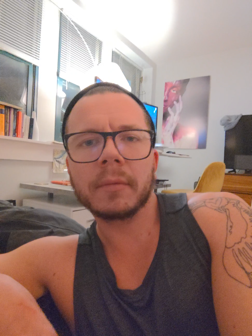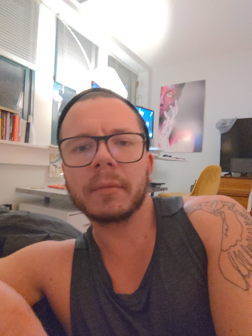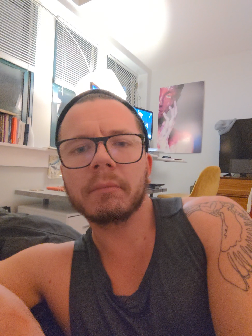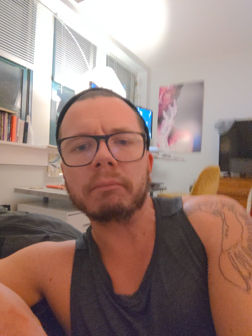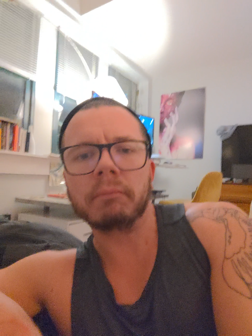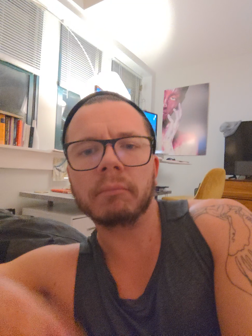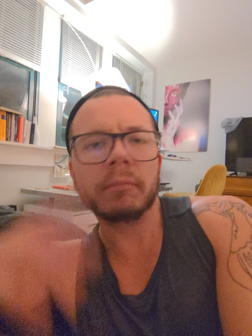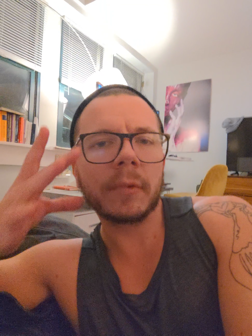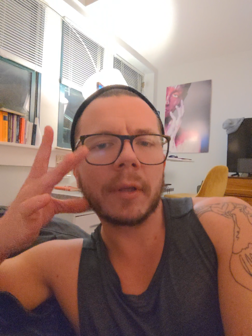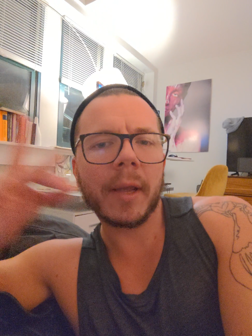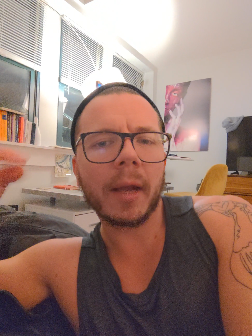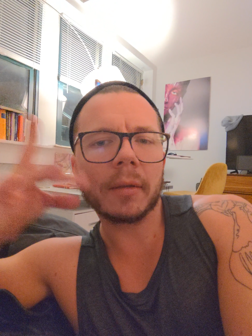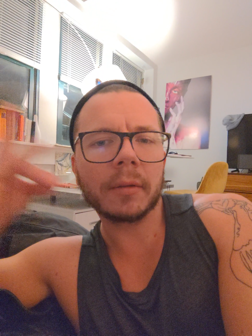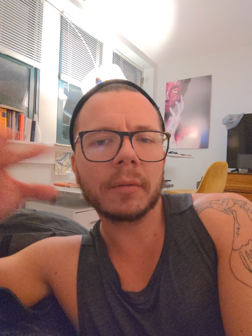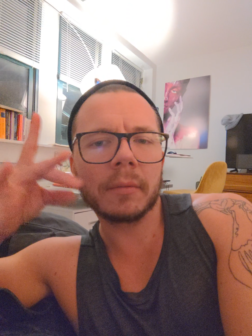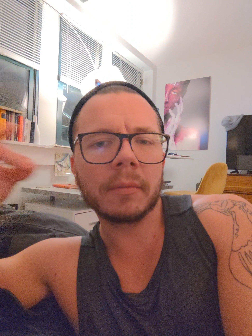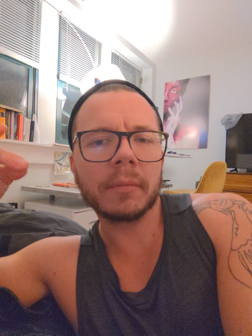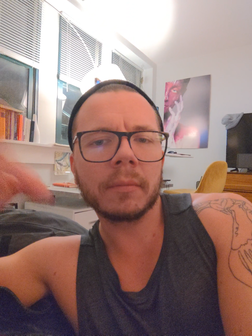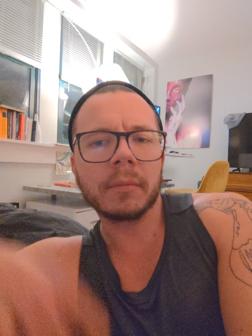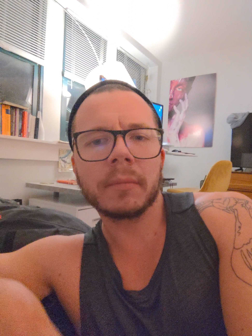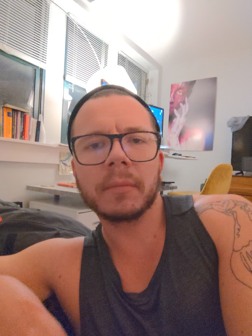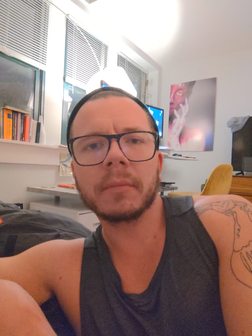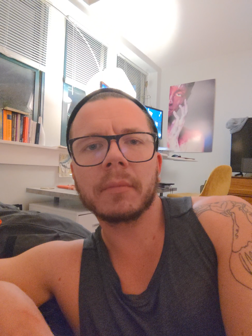cat